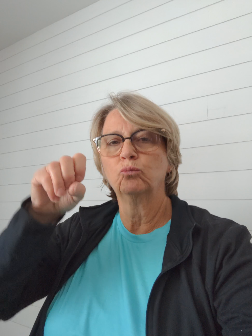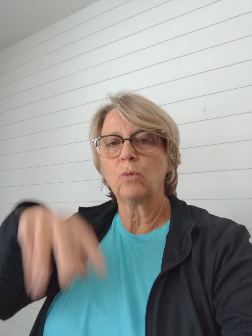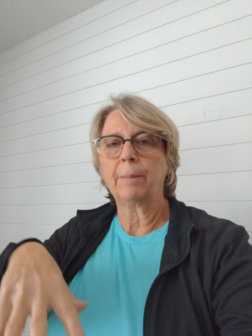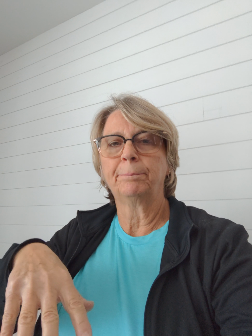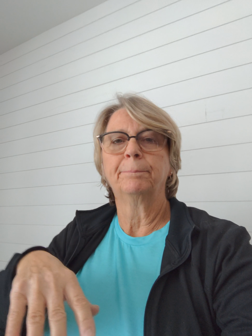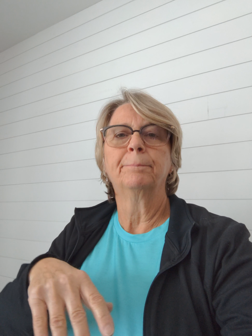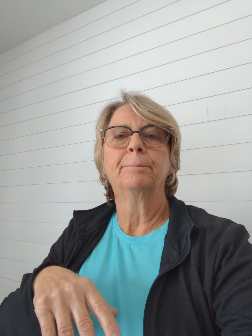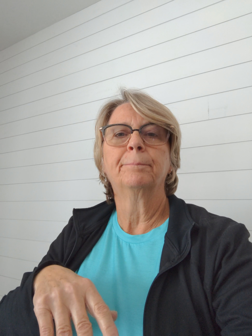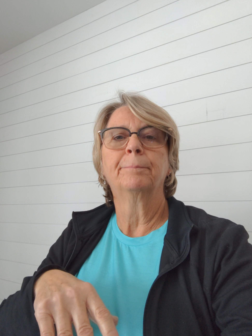drop